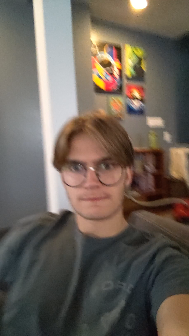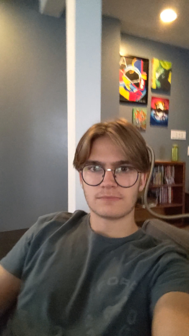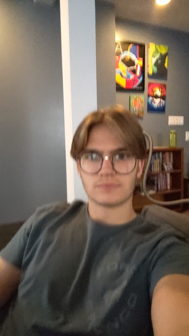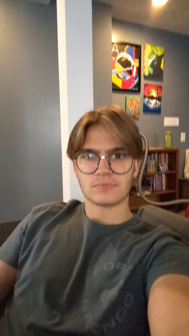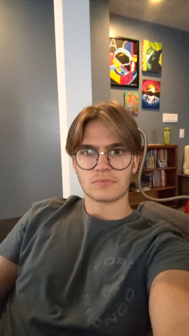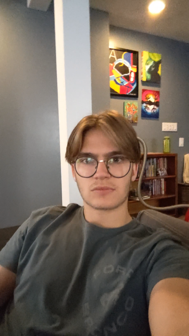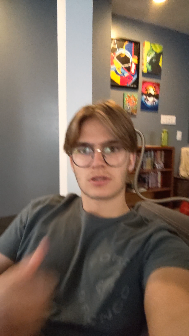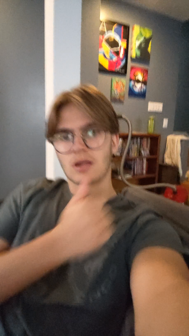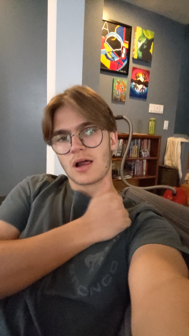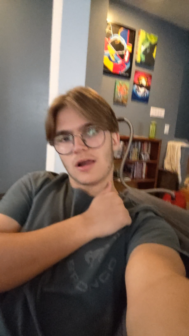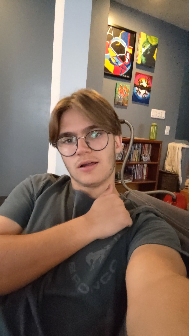hug